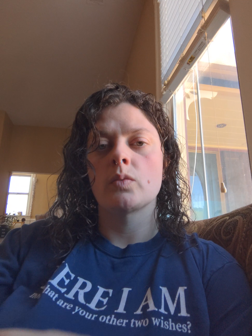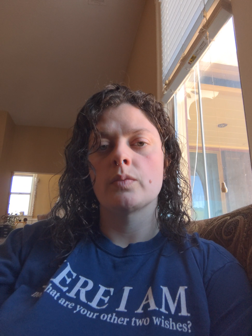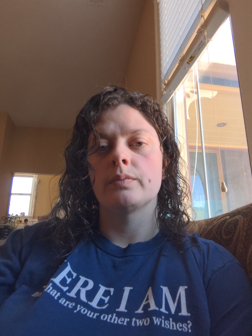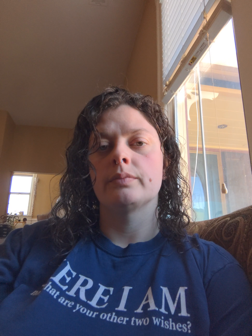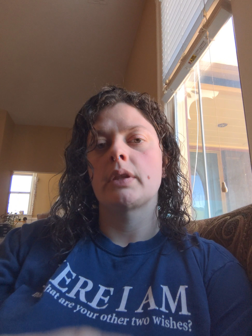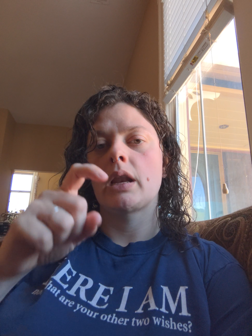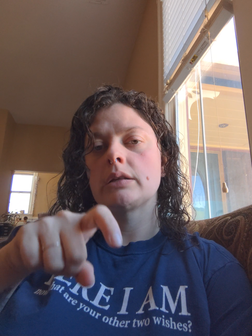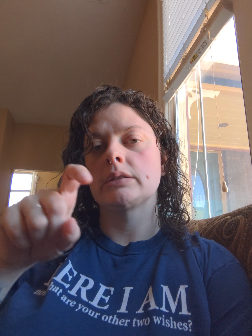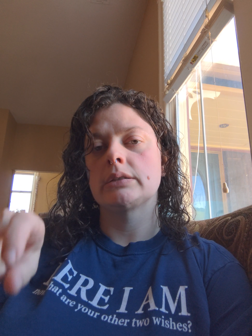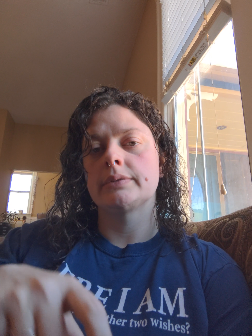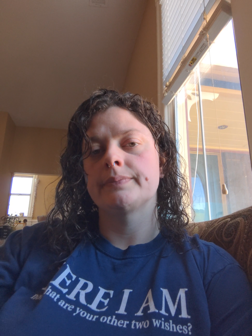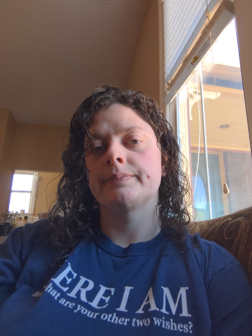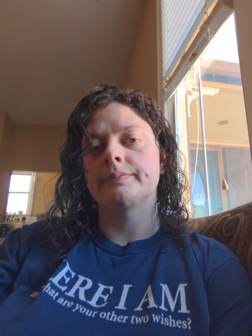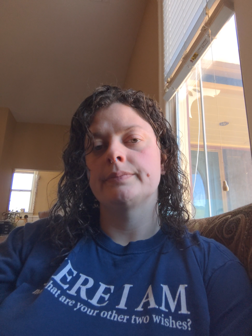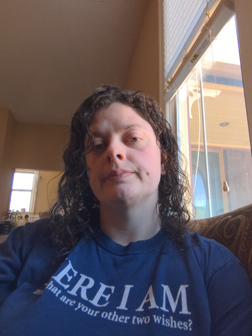closet